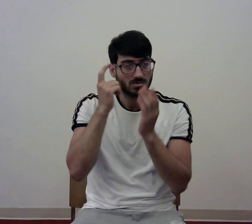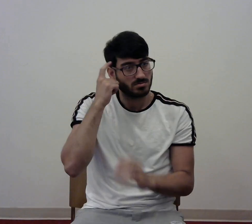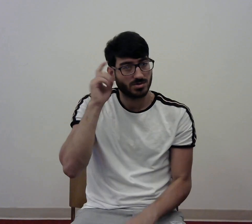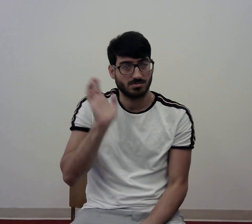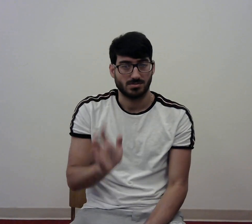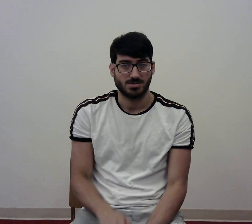bilmir